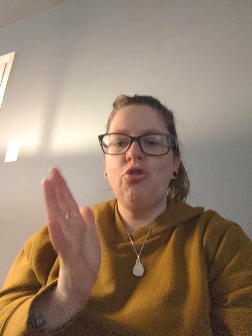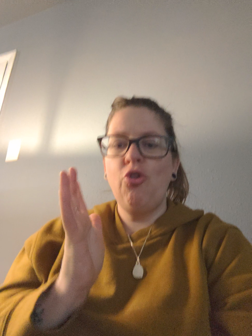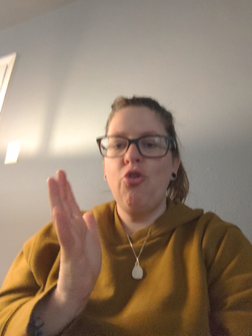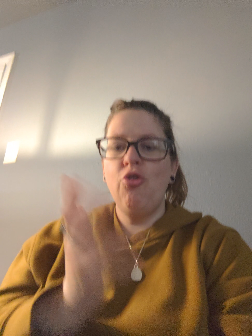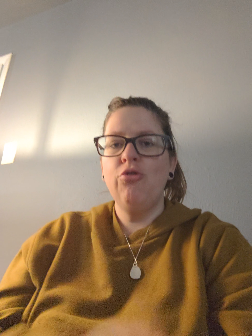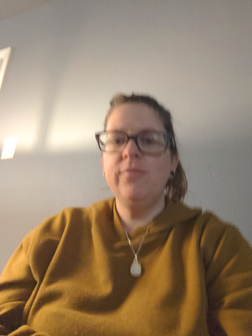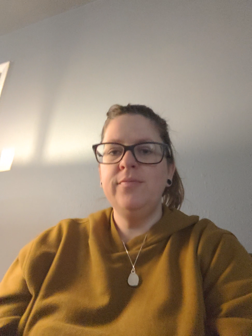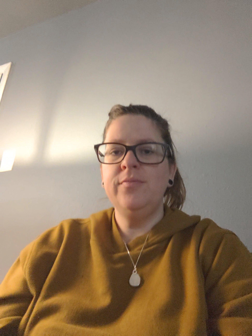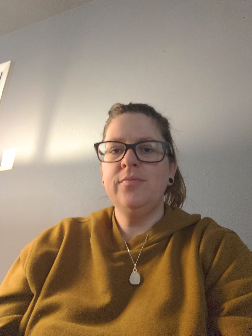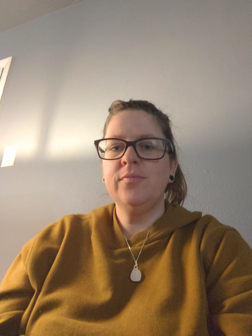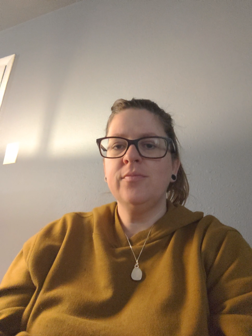talk